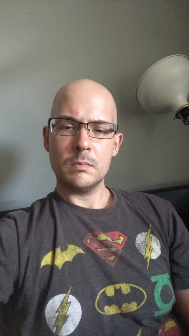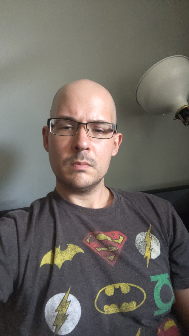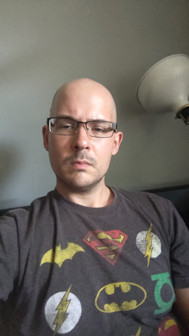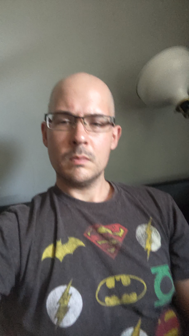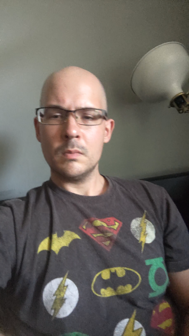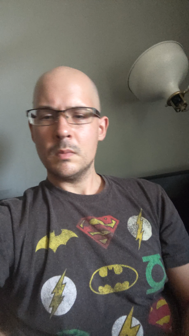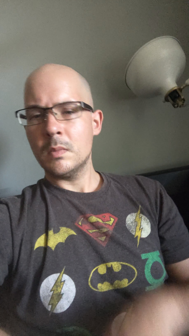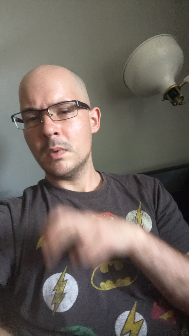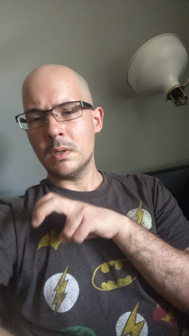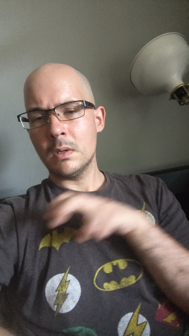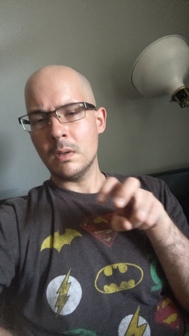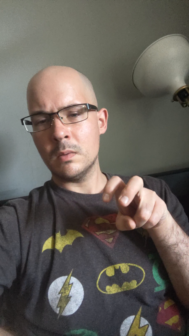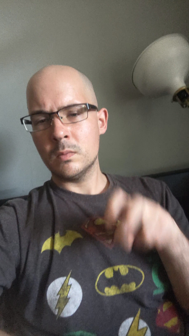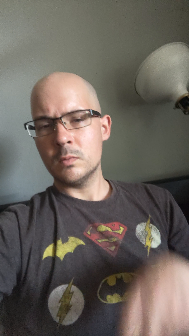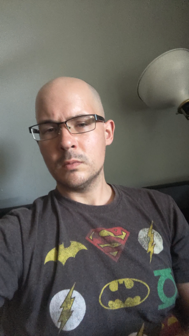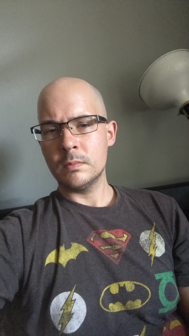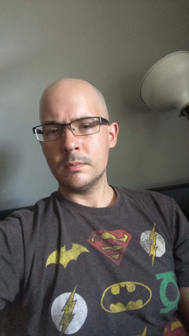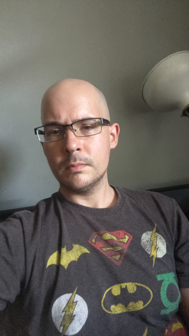couch